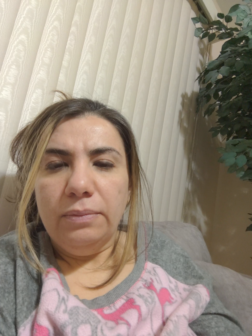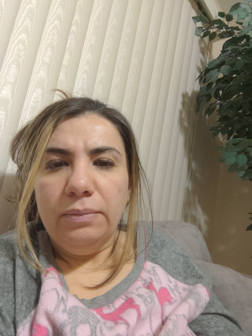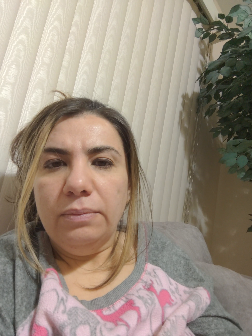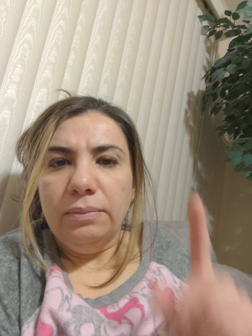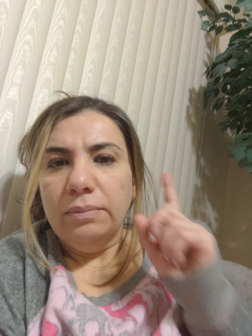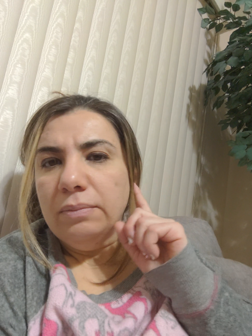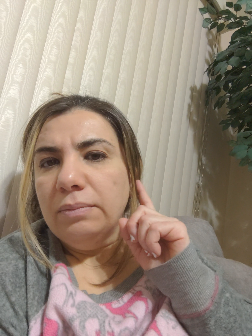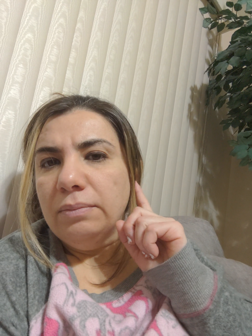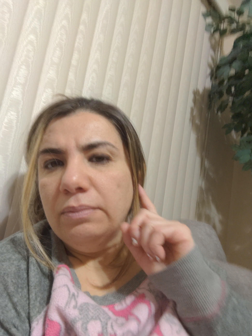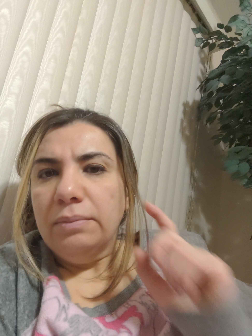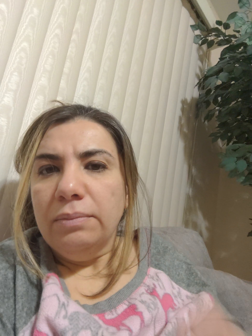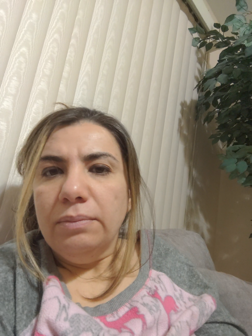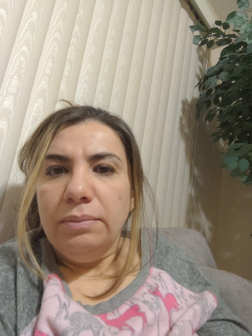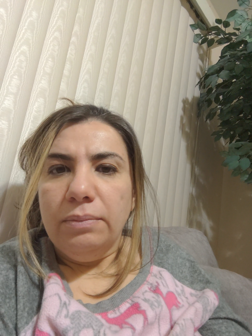ear